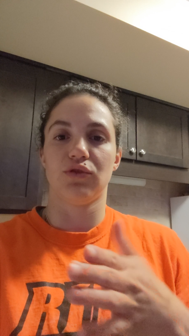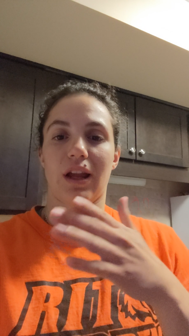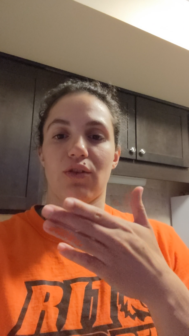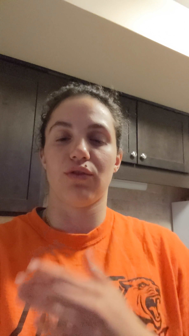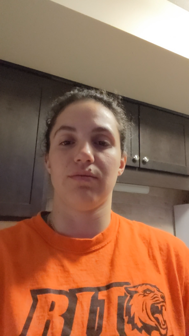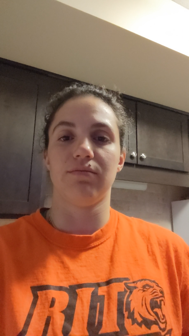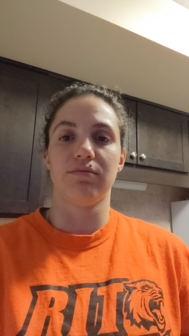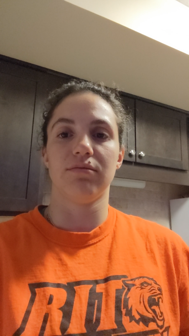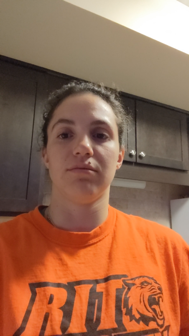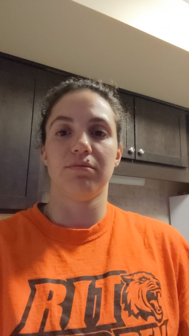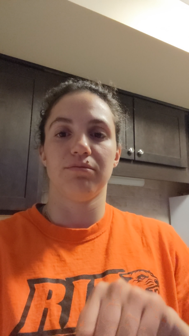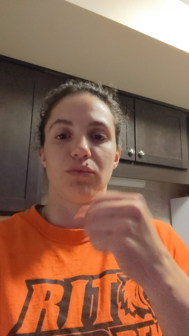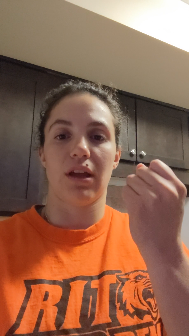break